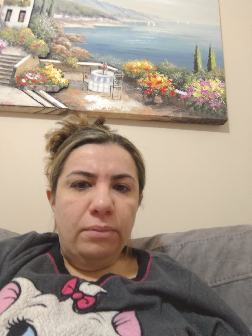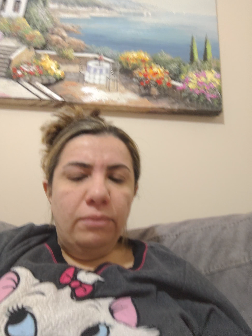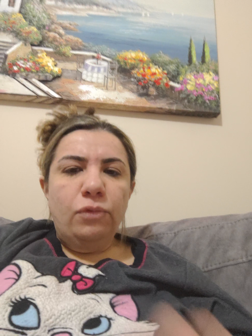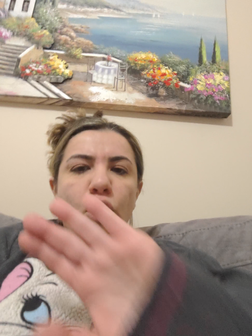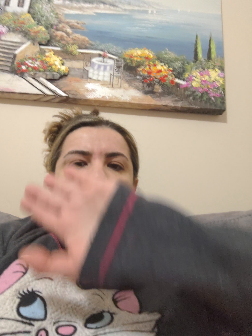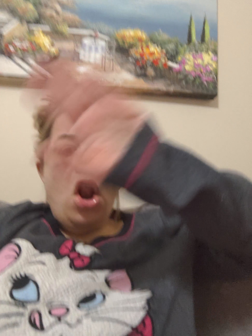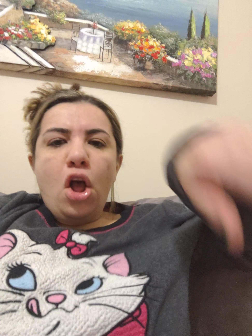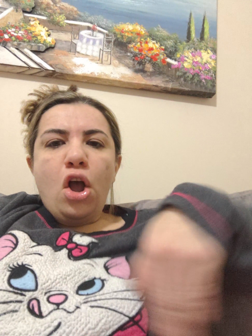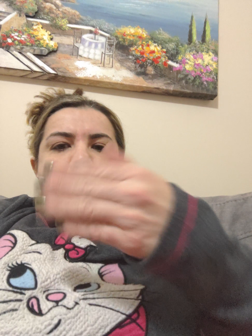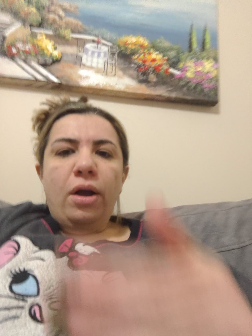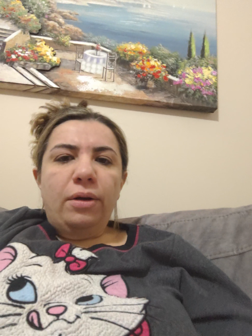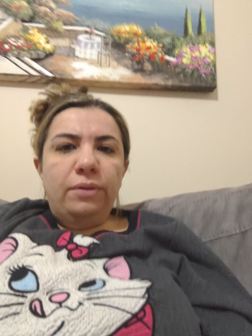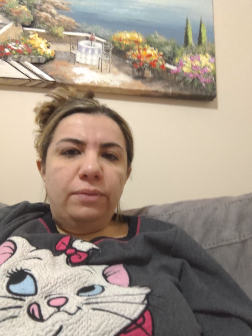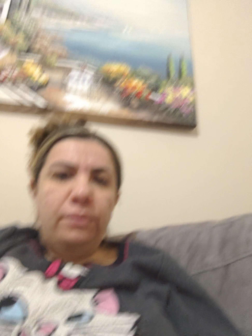all